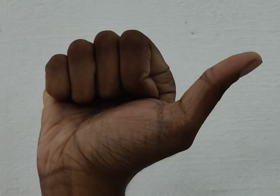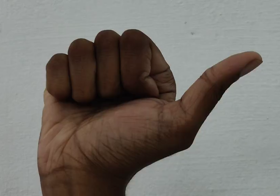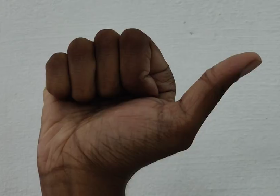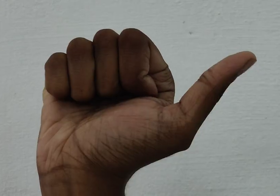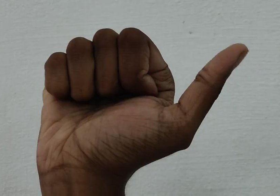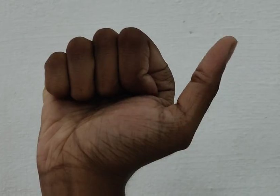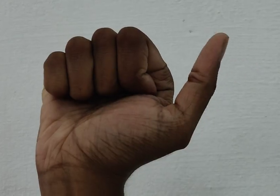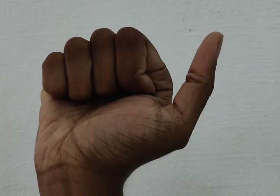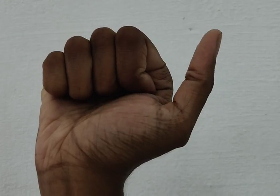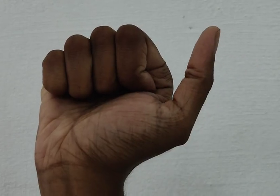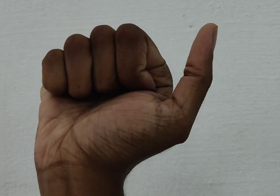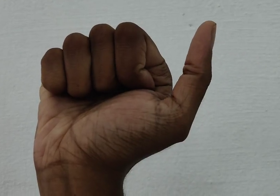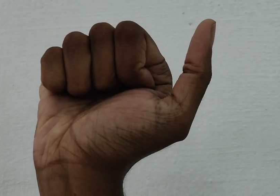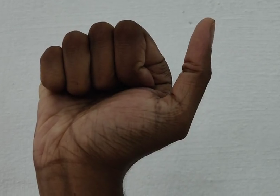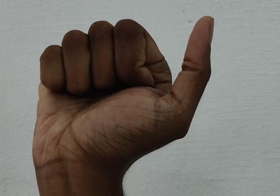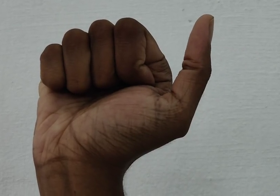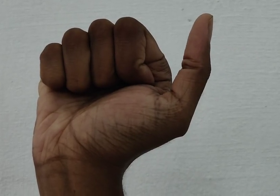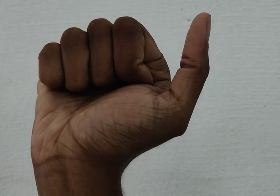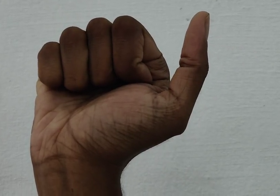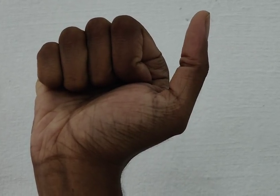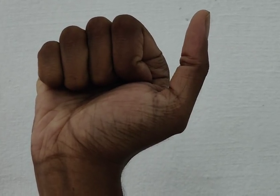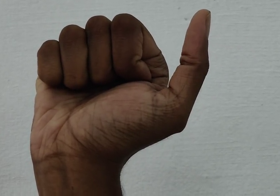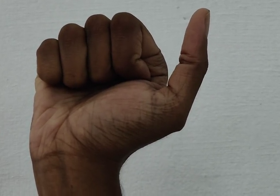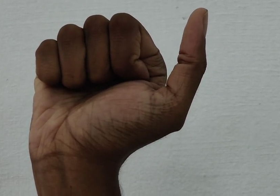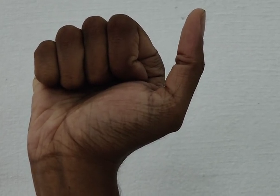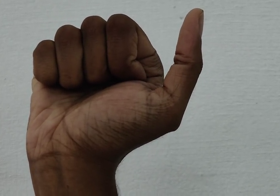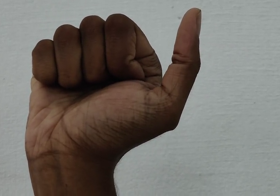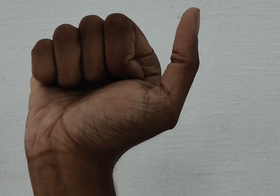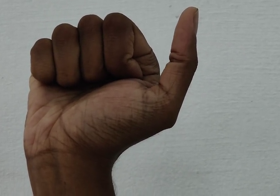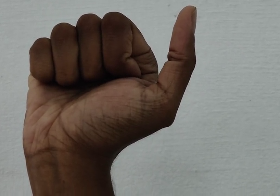ഏ